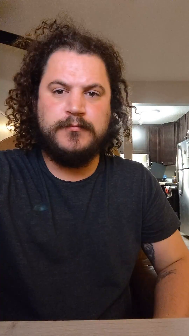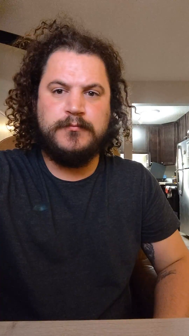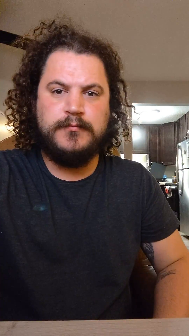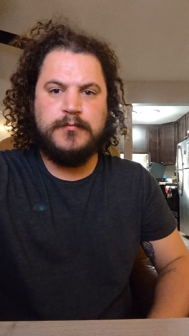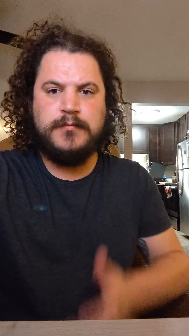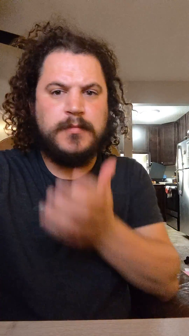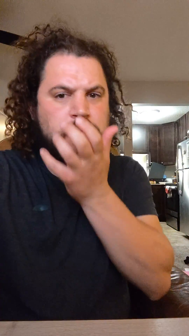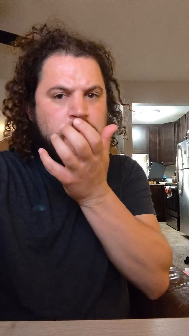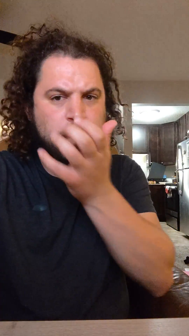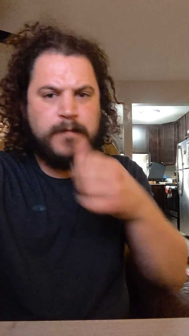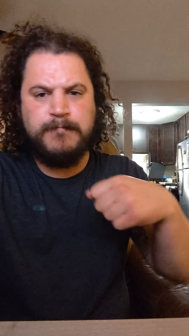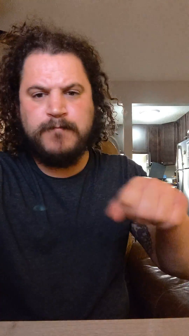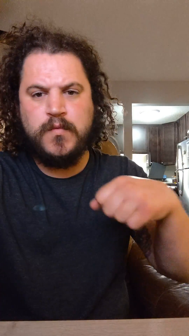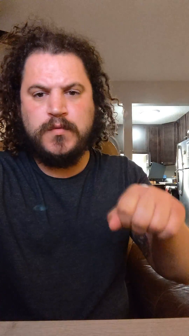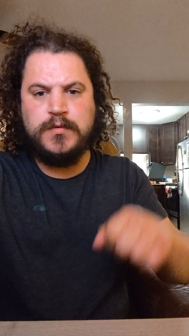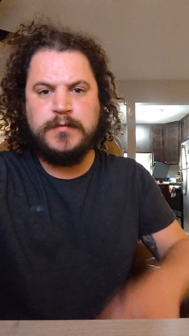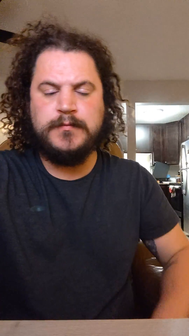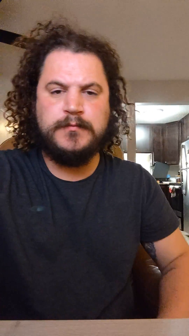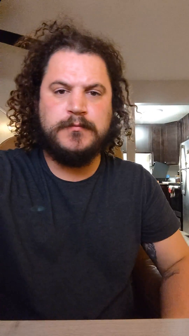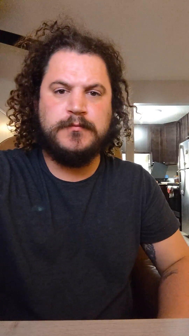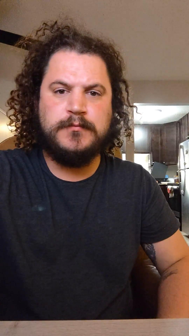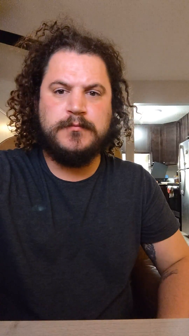lawn mower